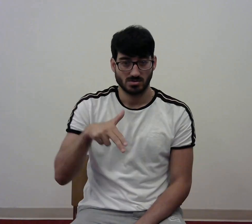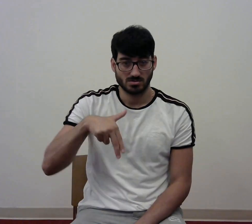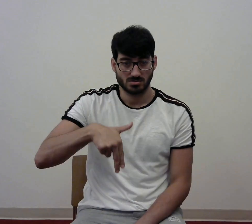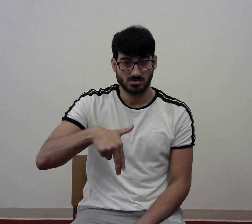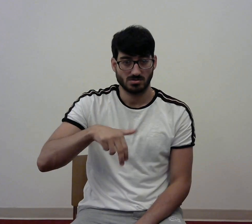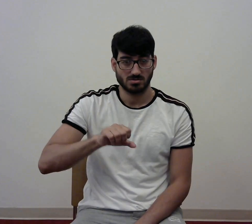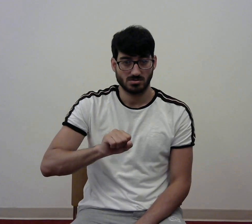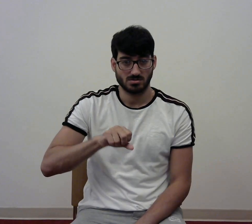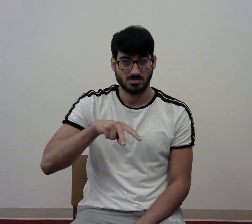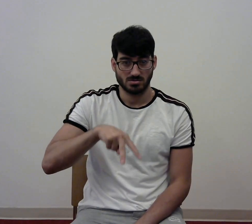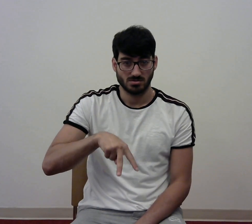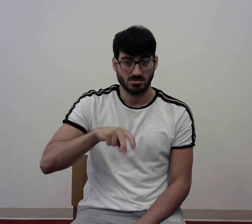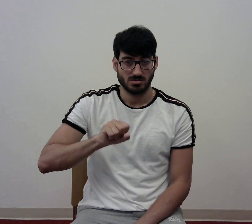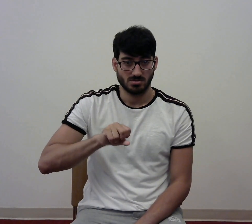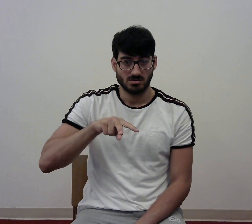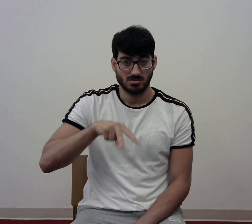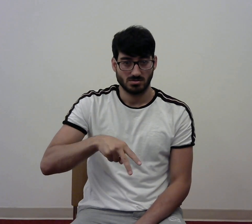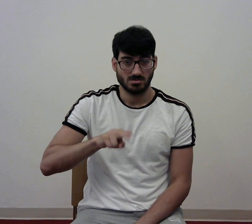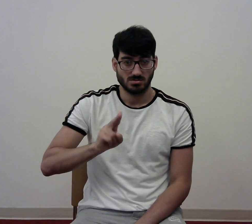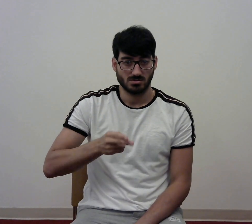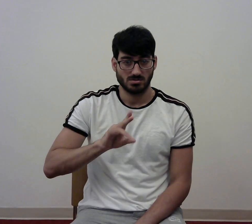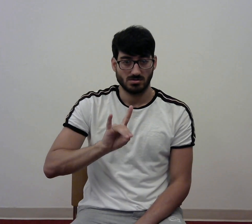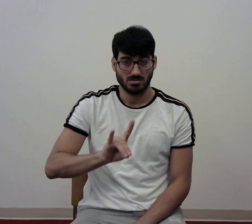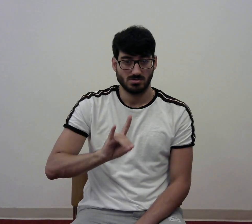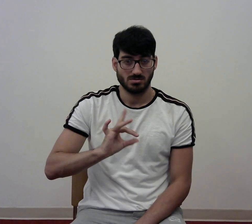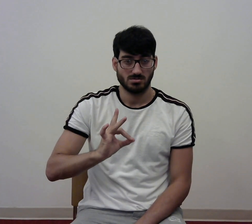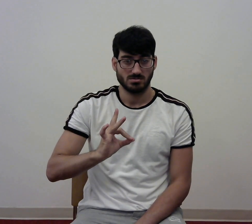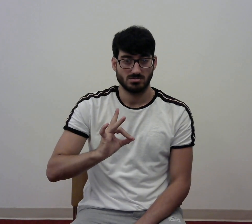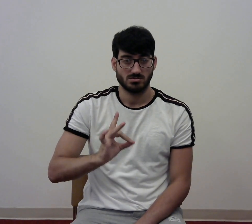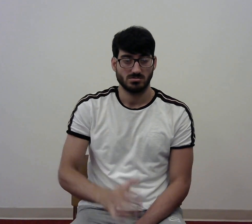halaldır